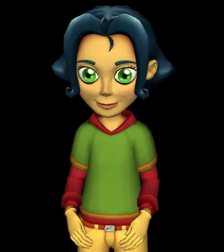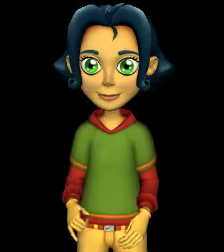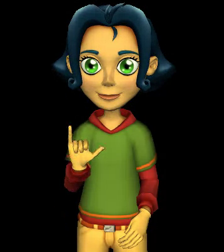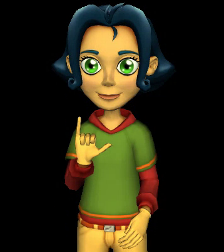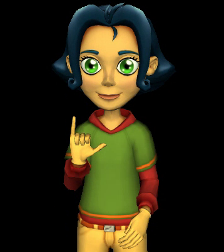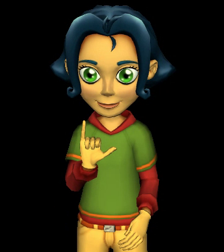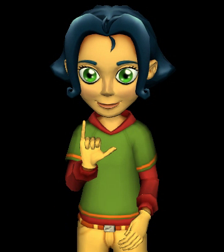من